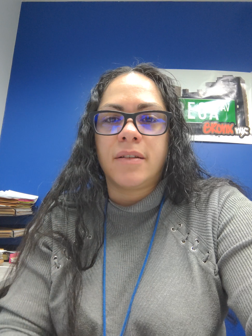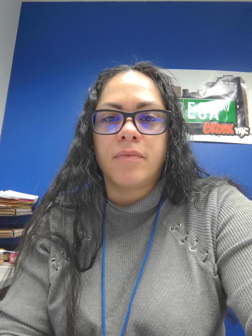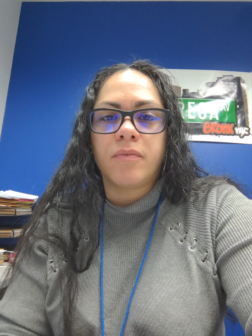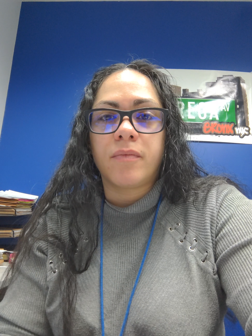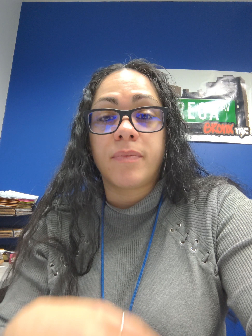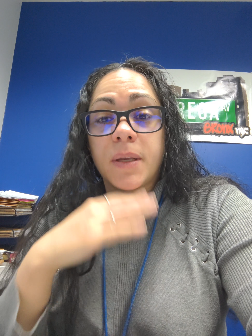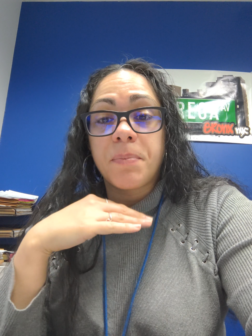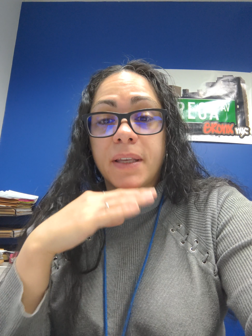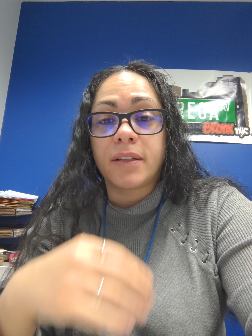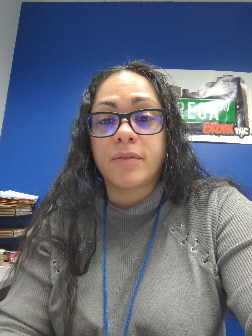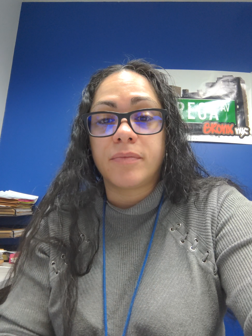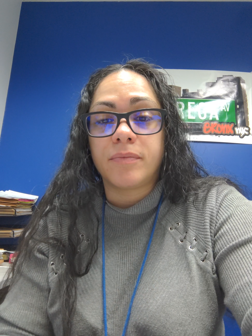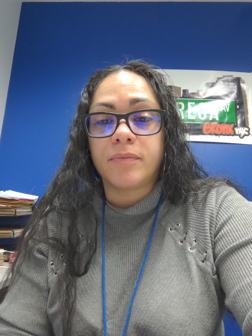pig